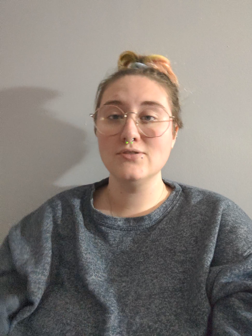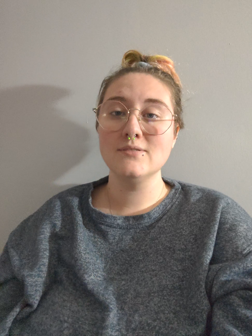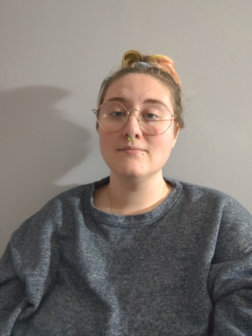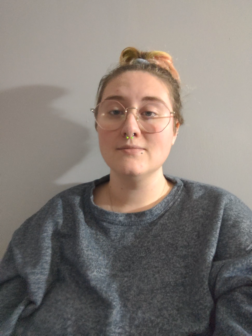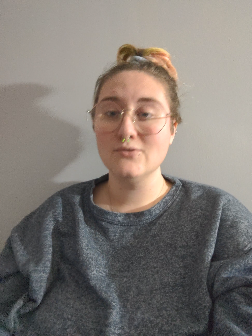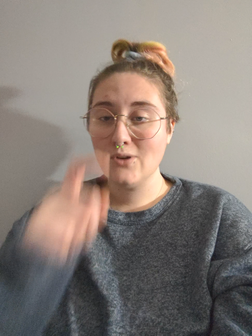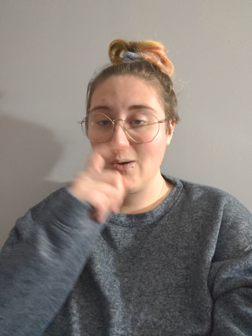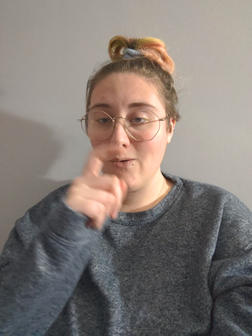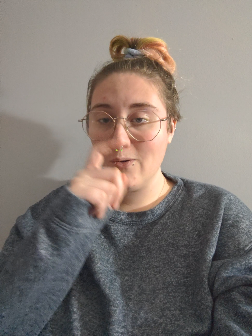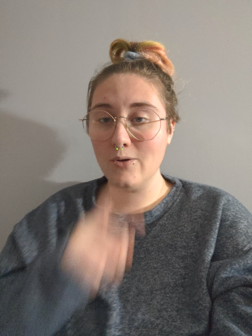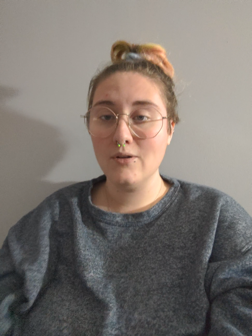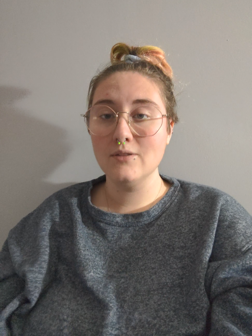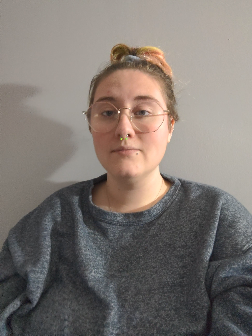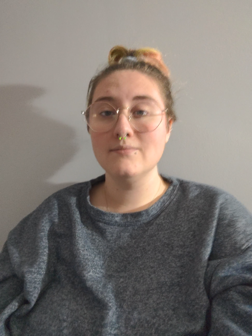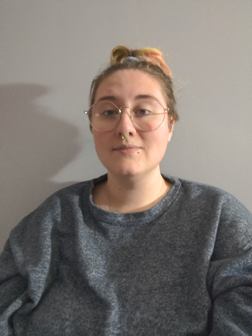doll